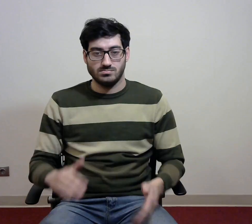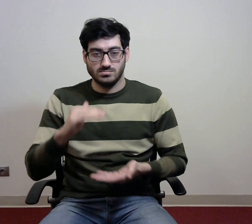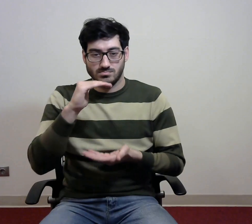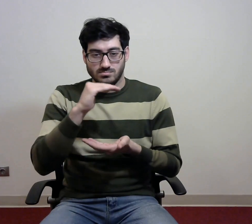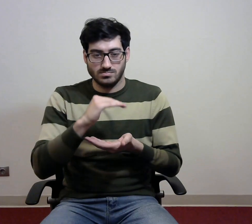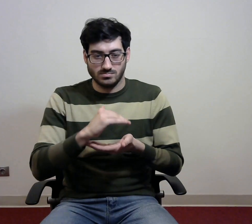balaca